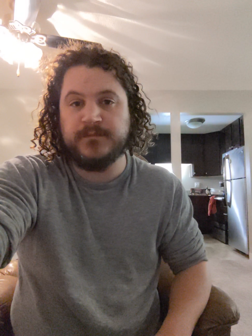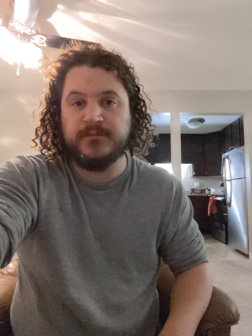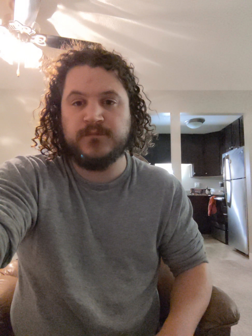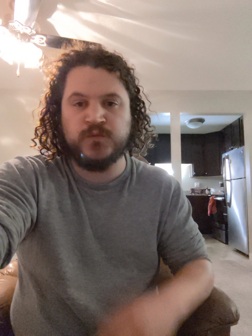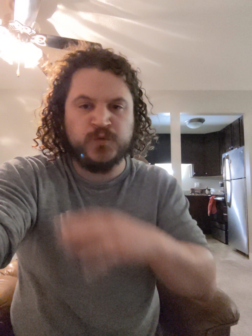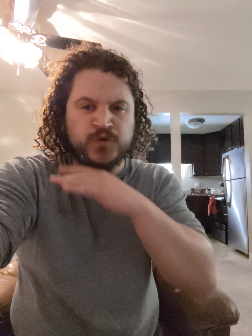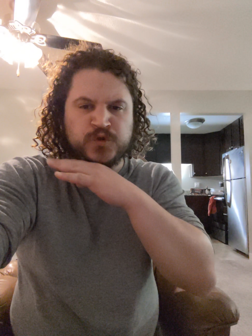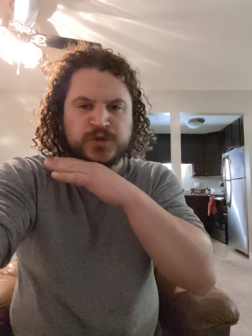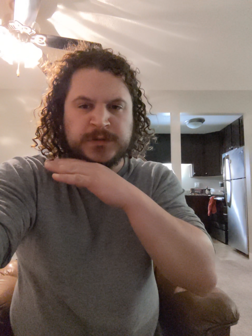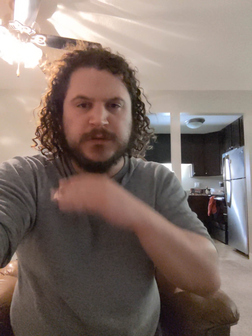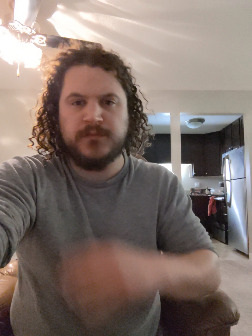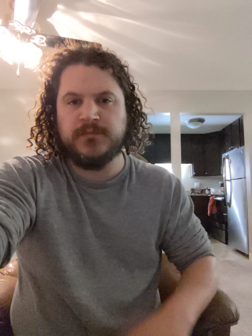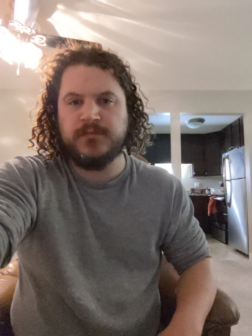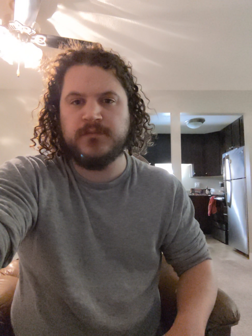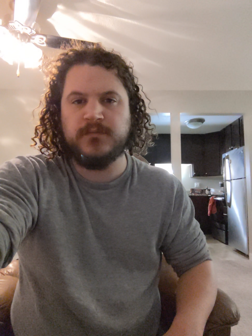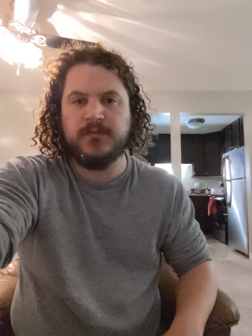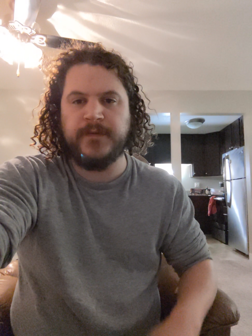dirty